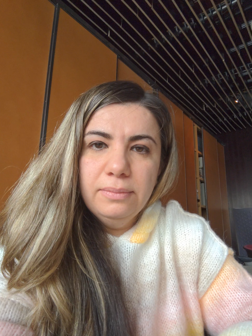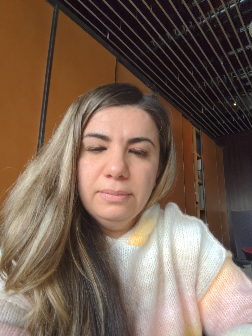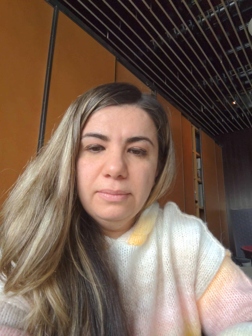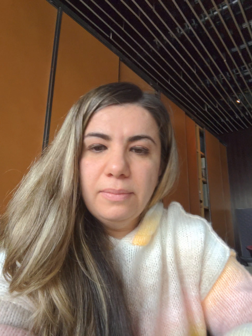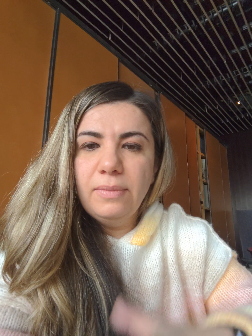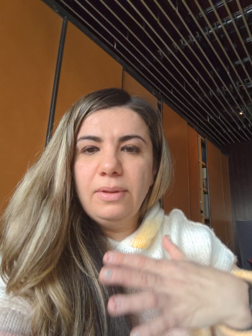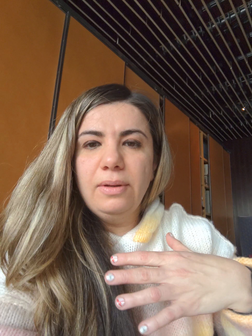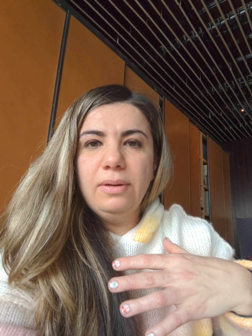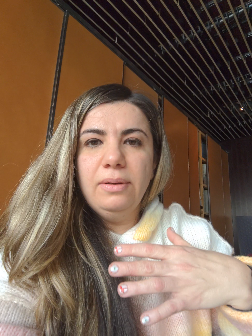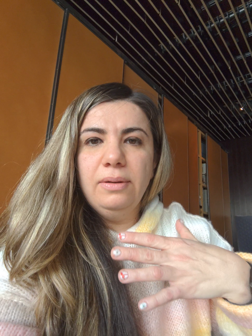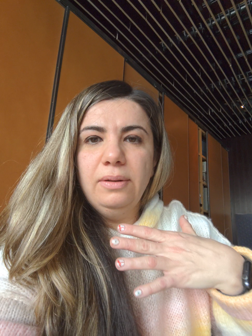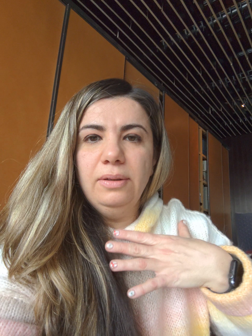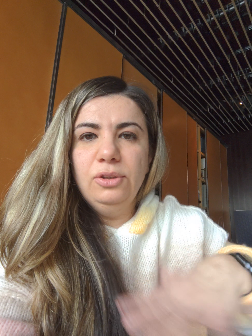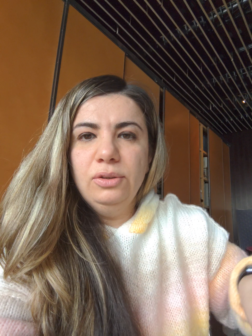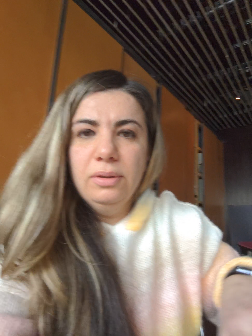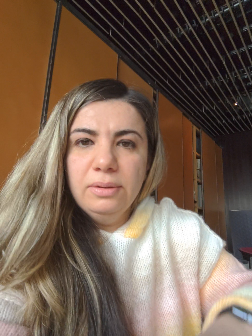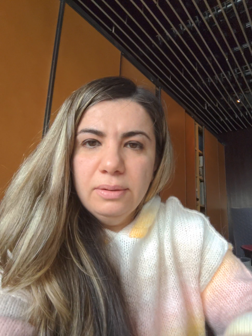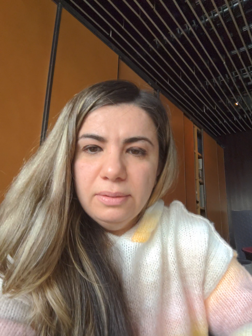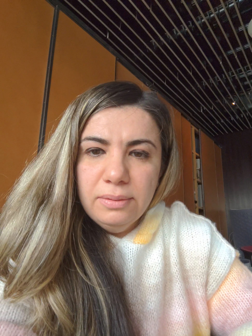shirt